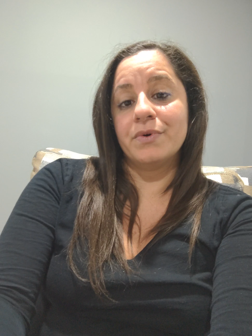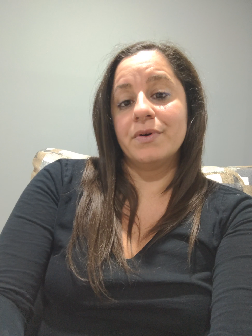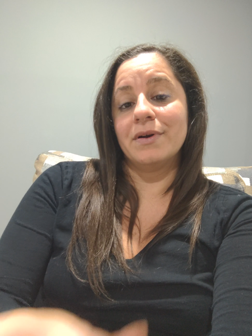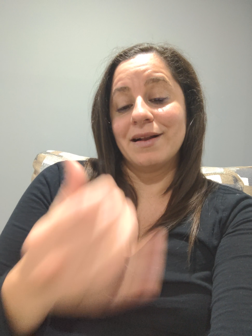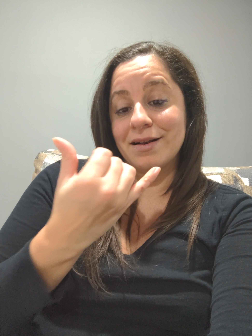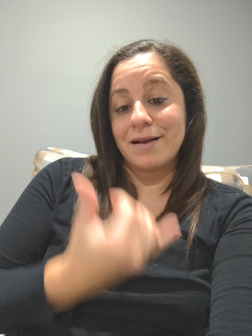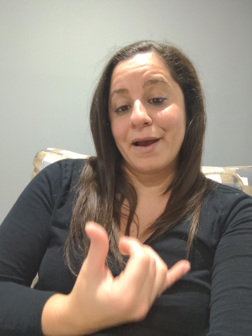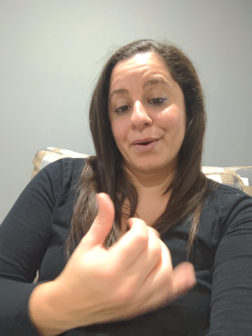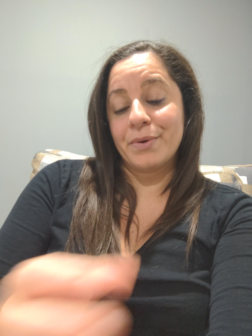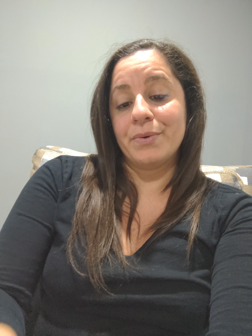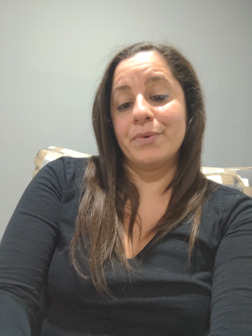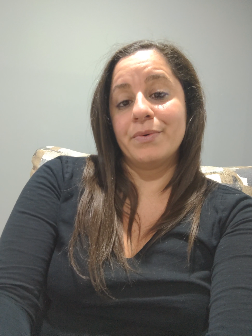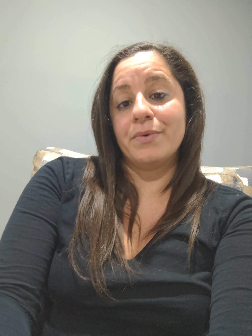now